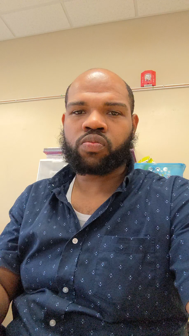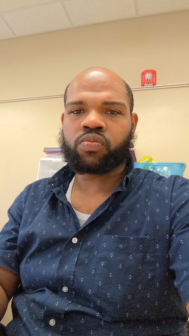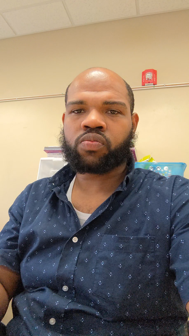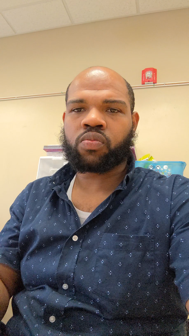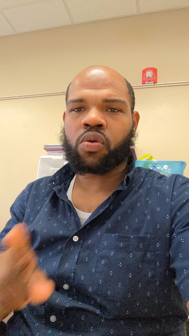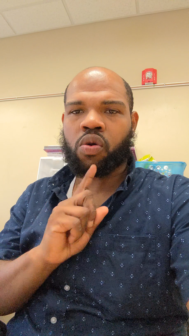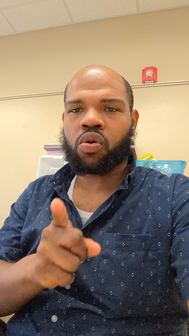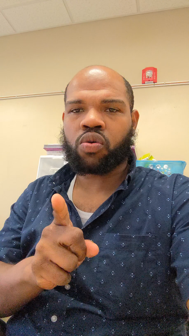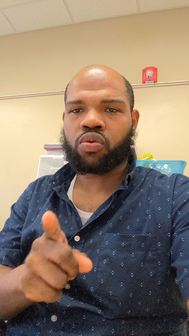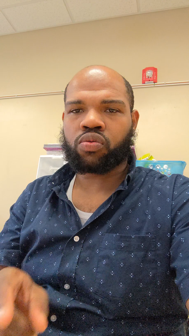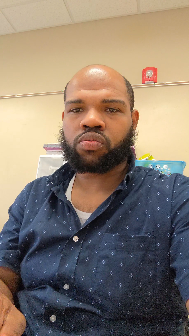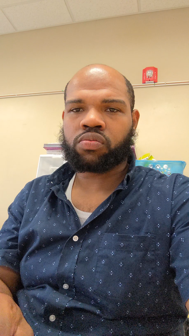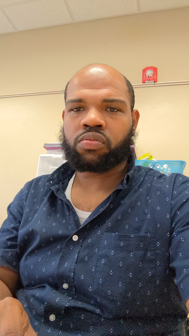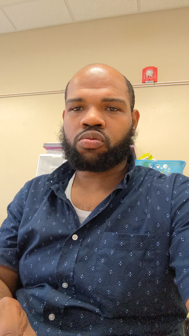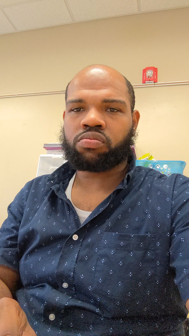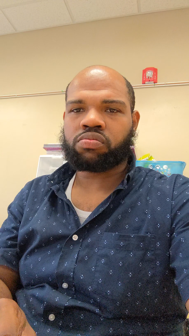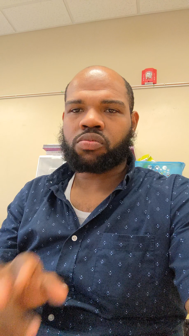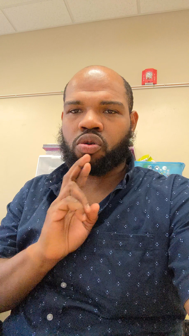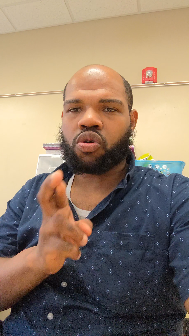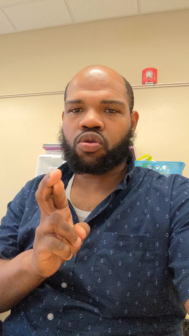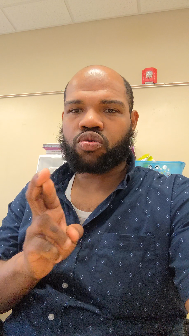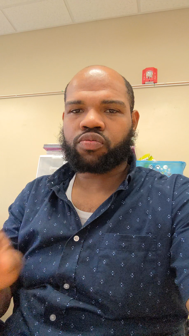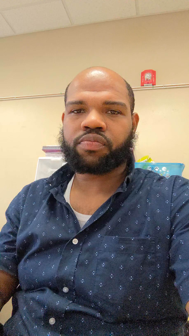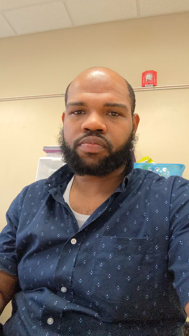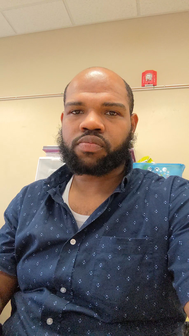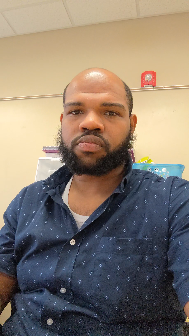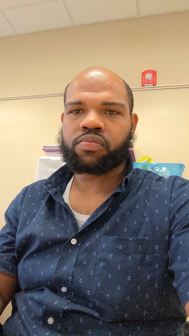are